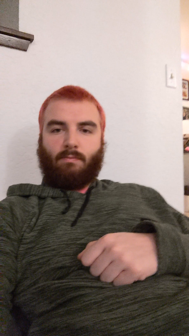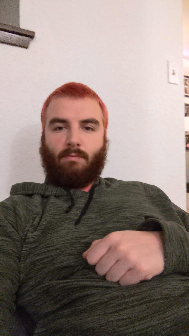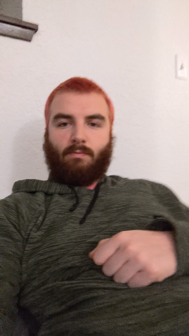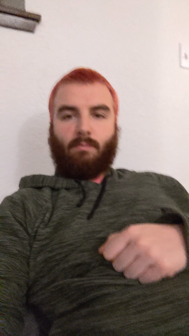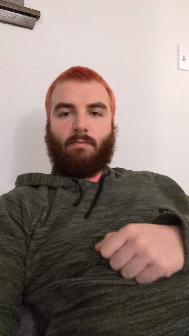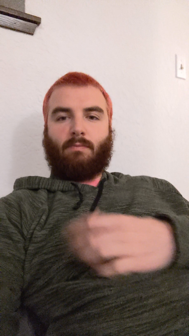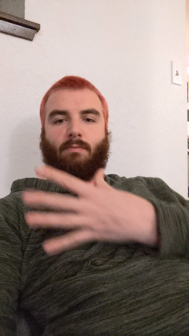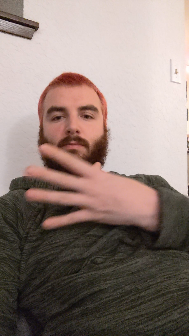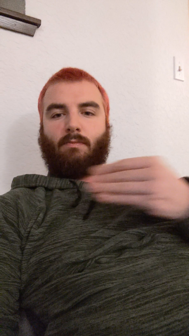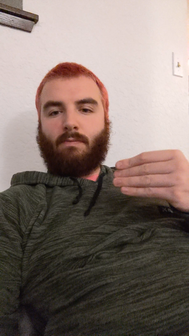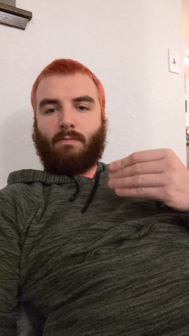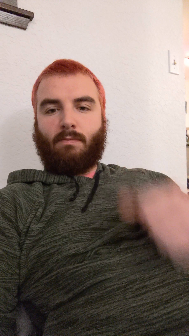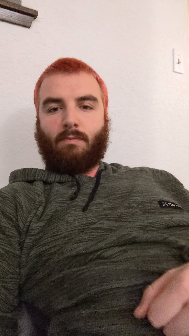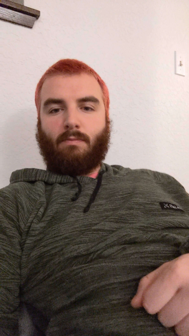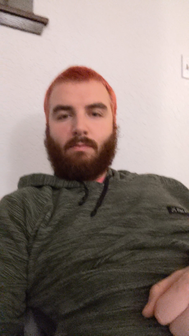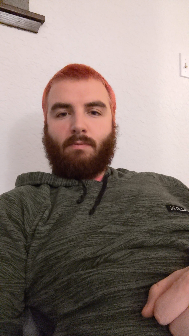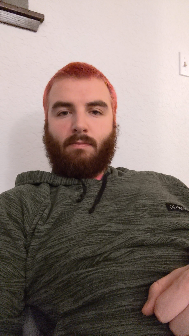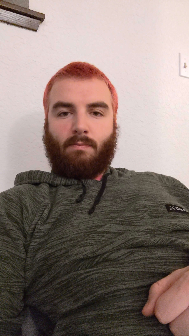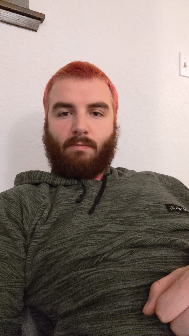and